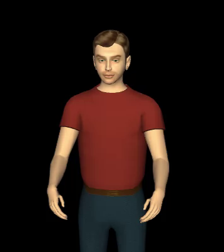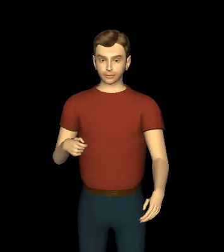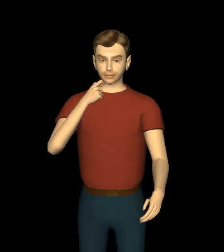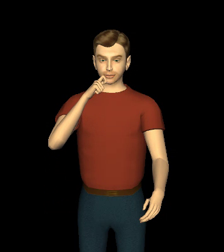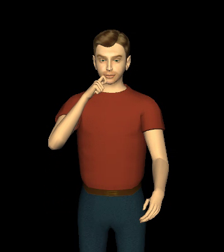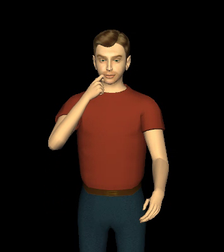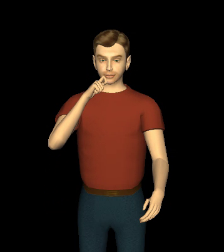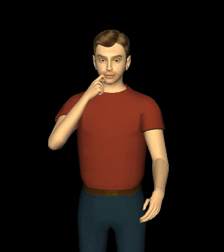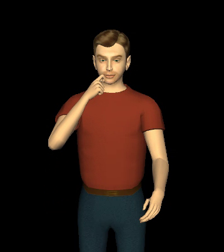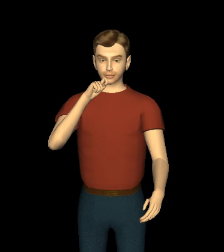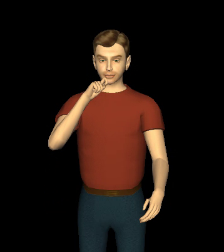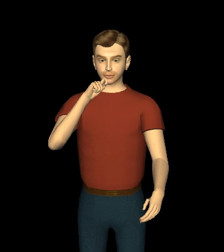طبيب أسنان